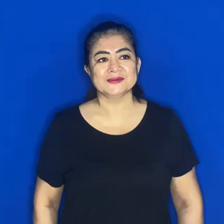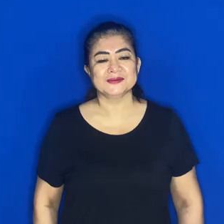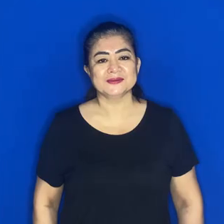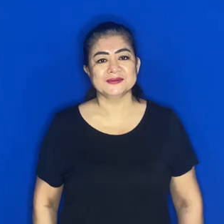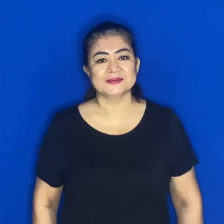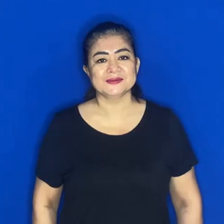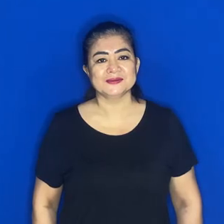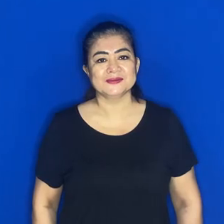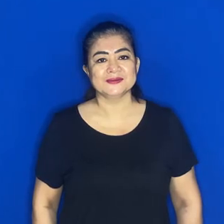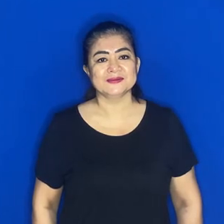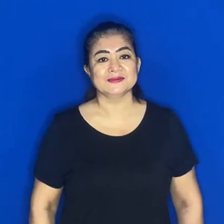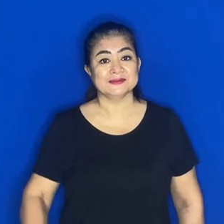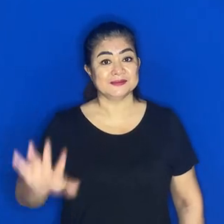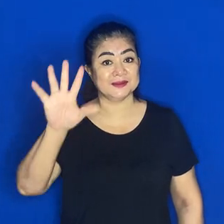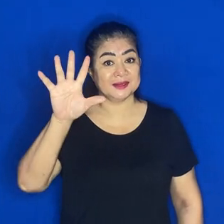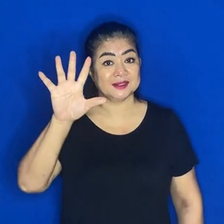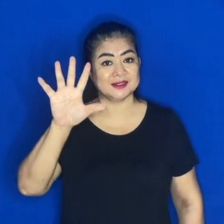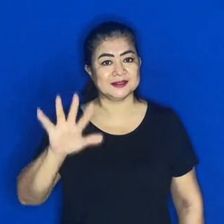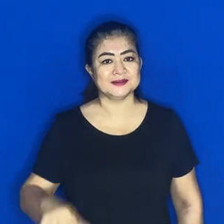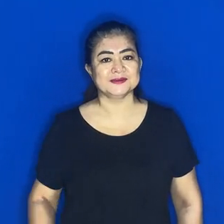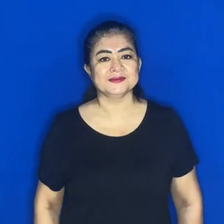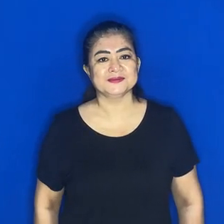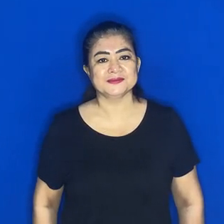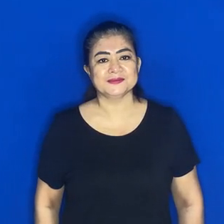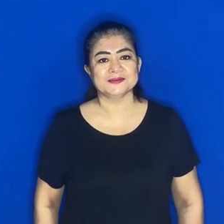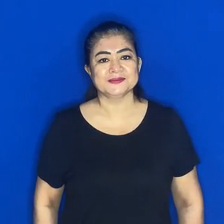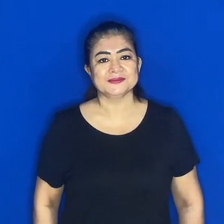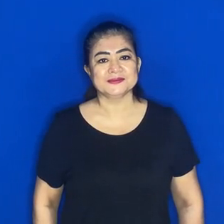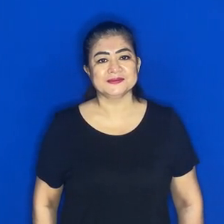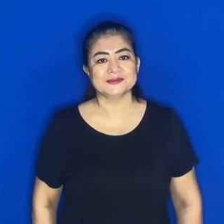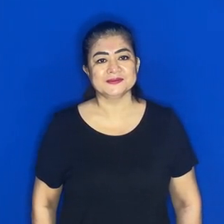five